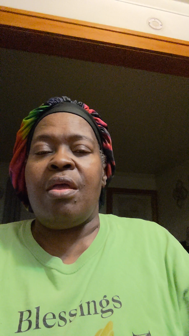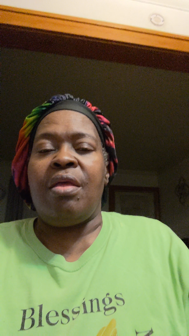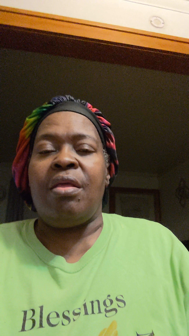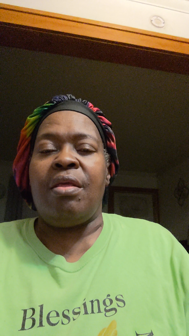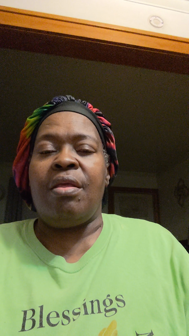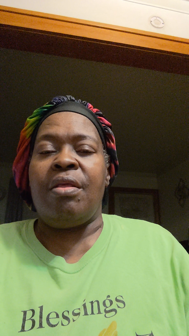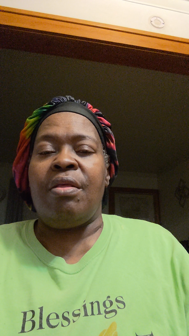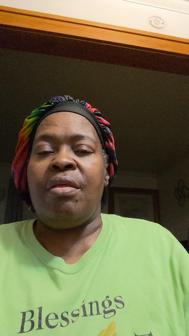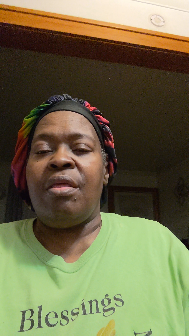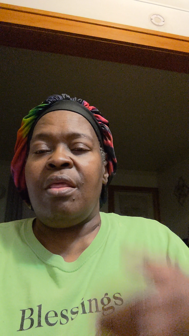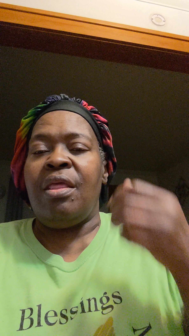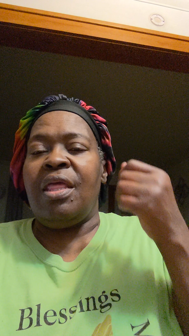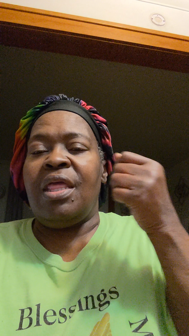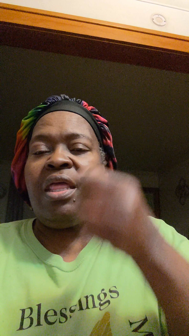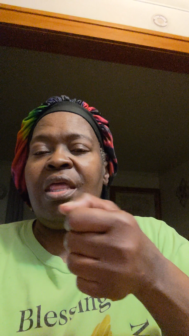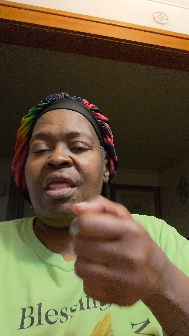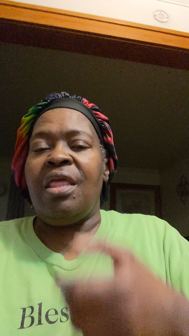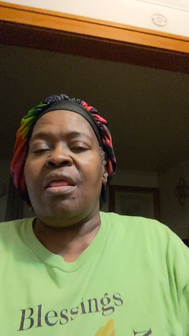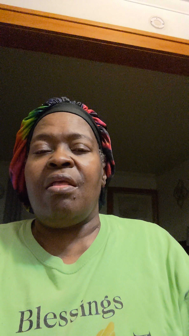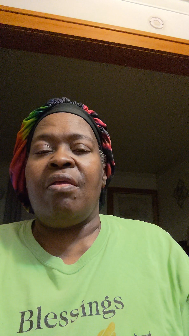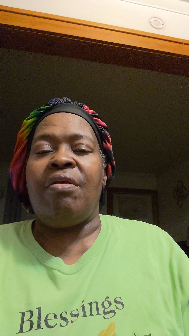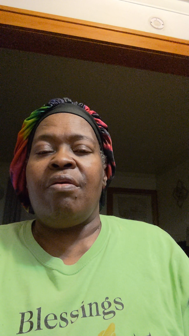hit